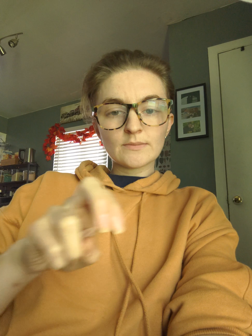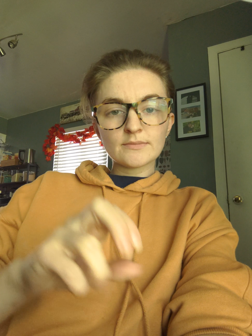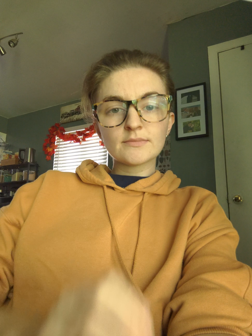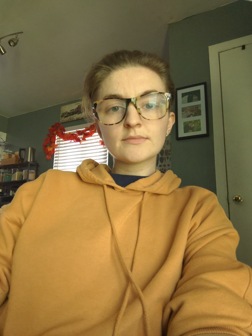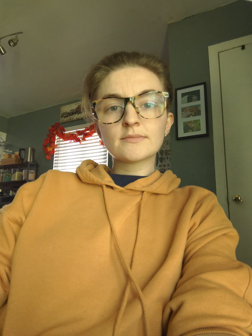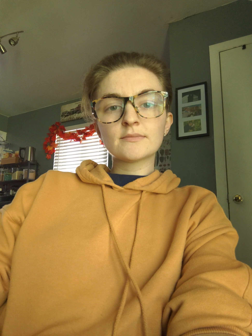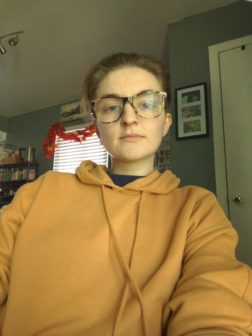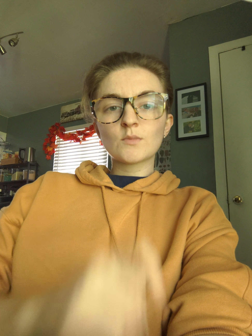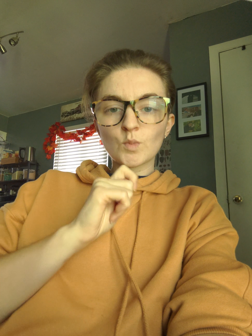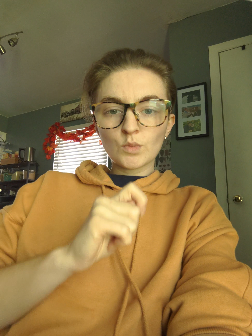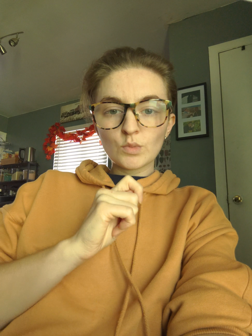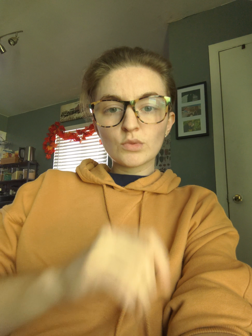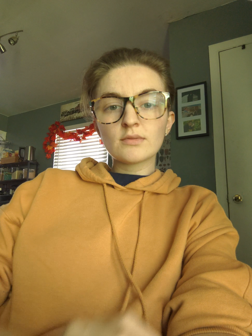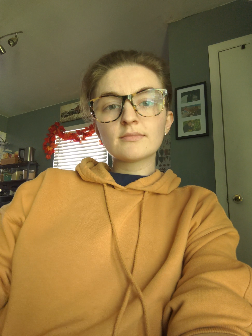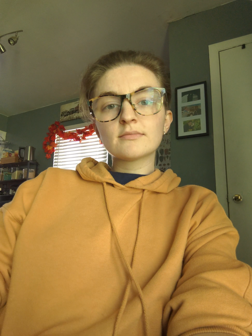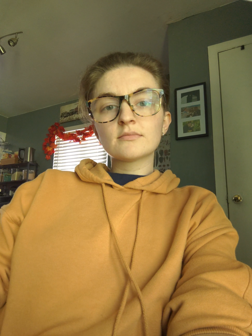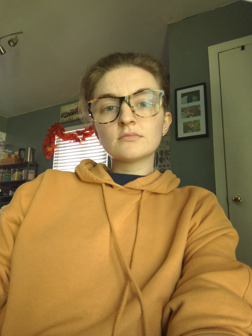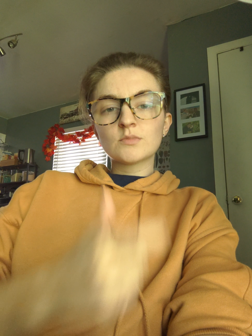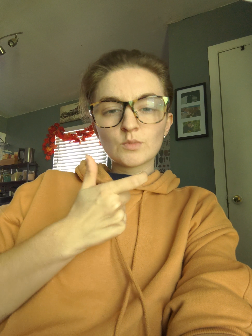popsicle